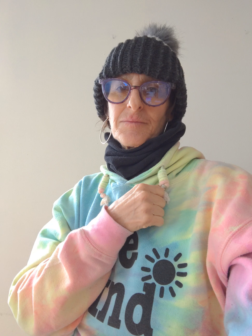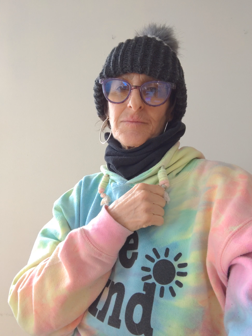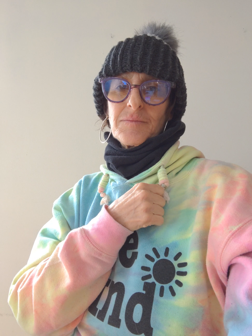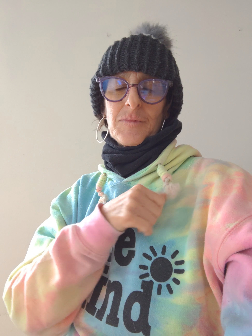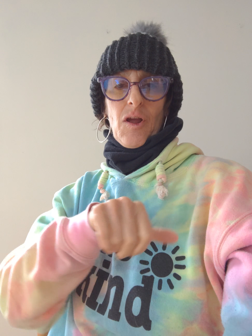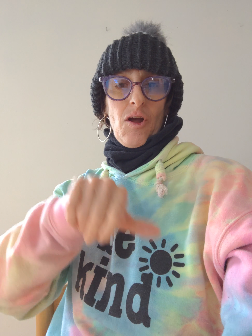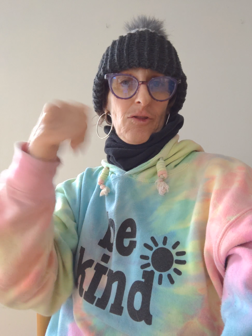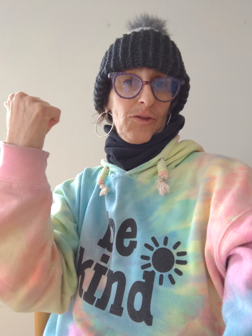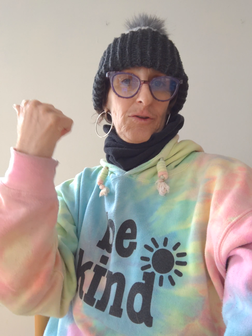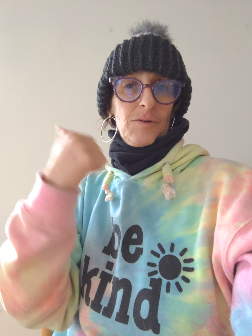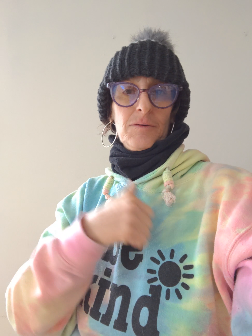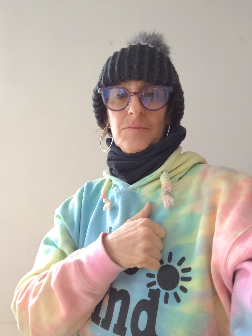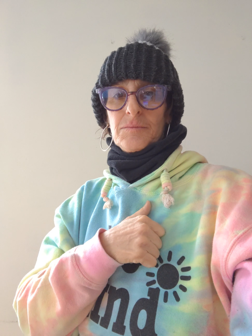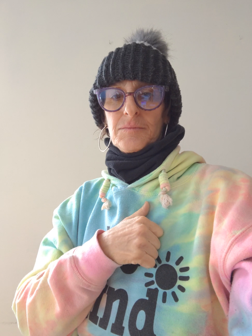another